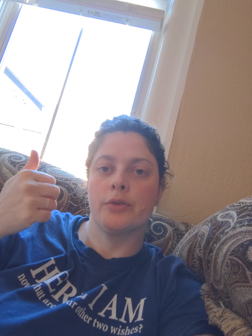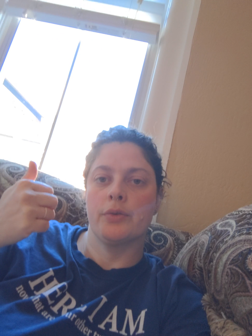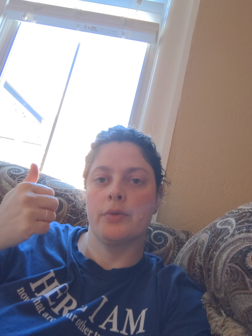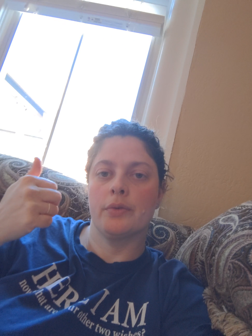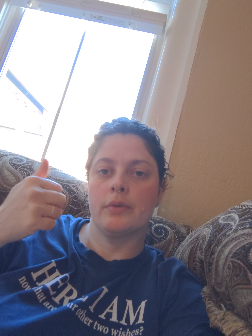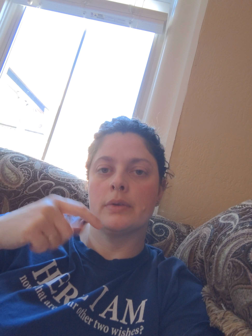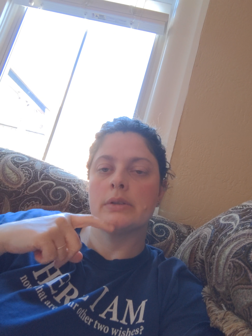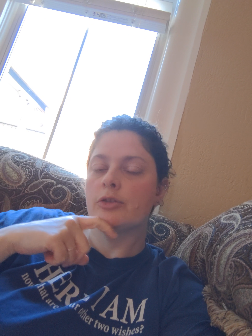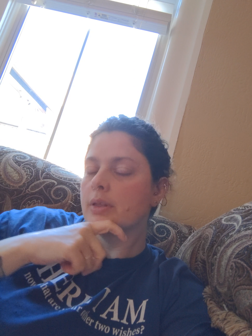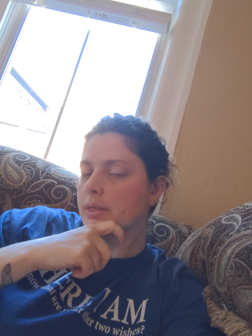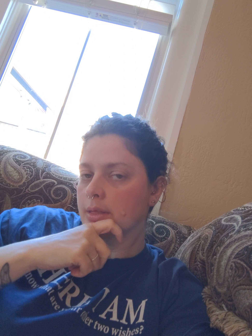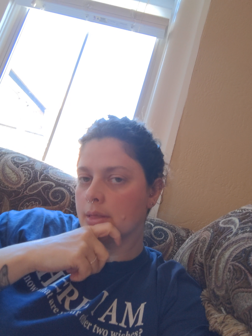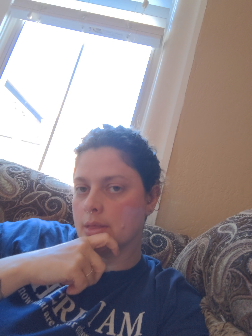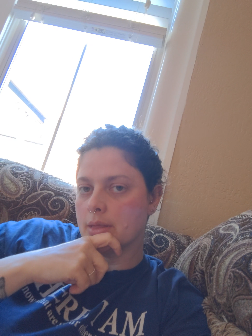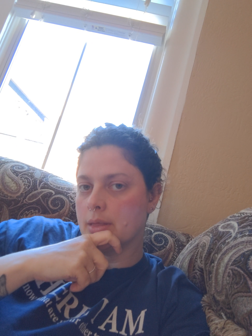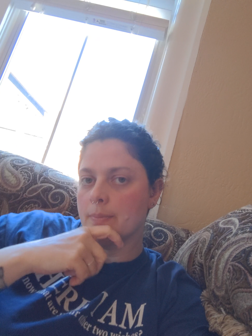cereal